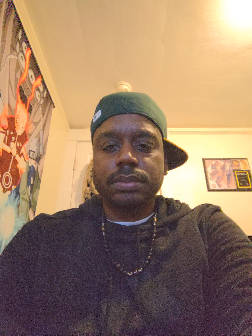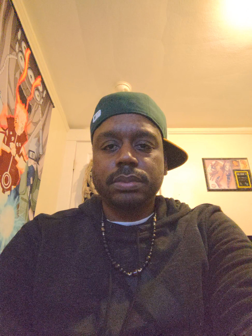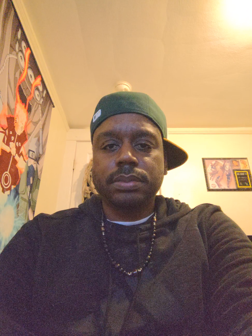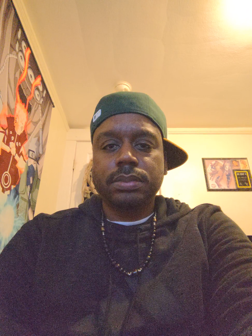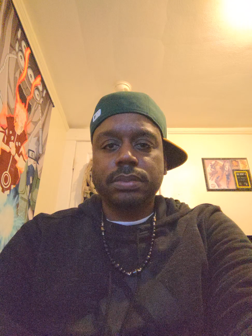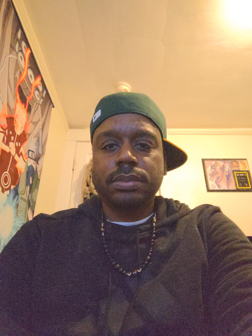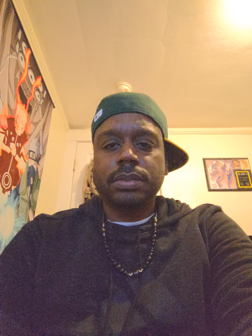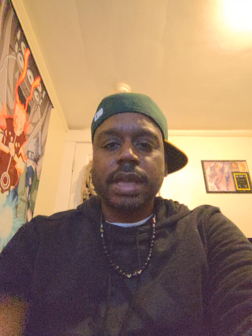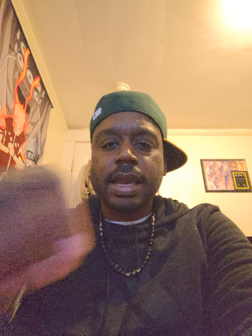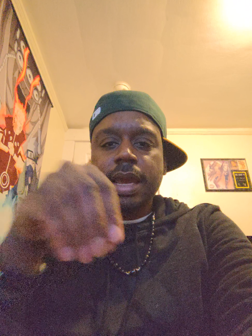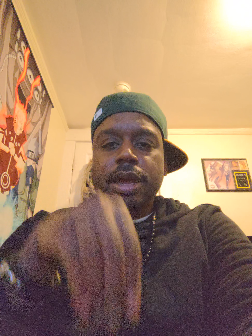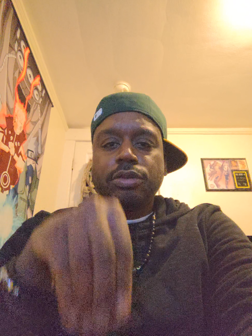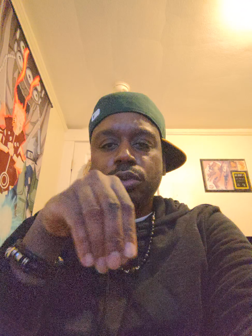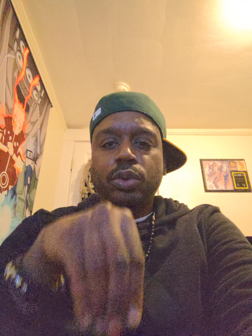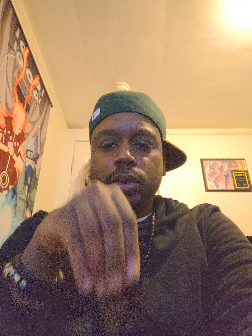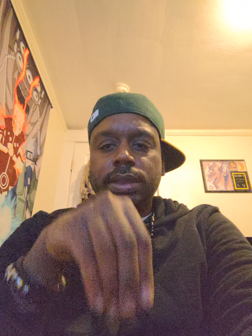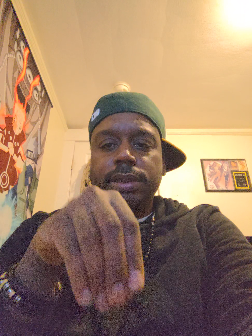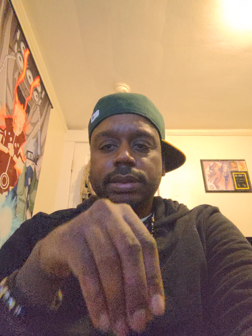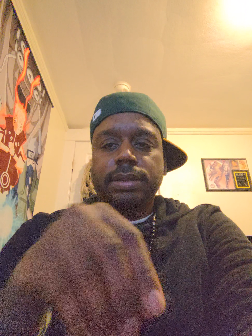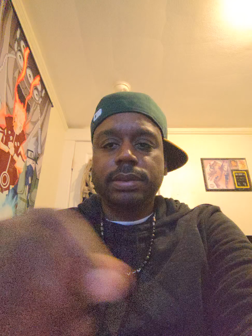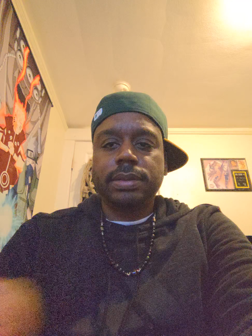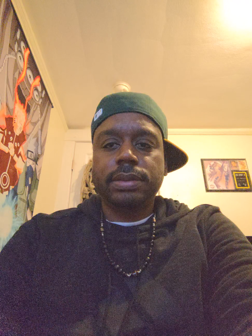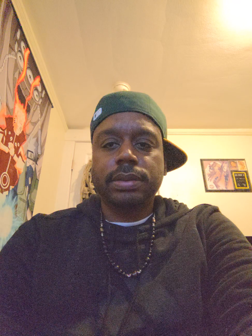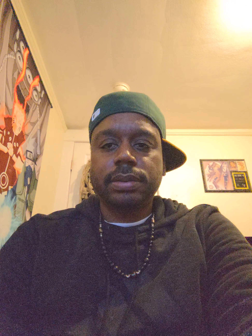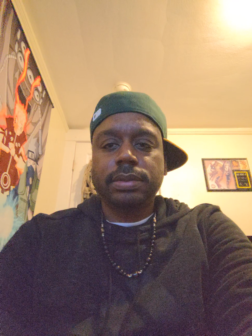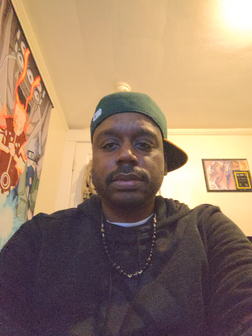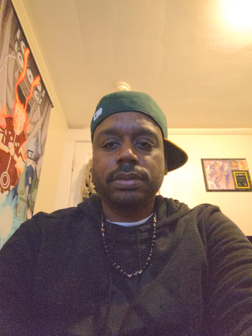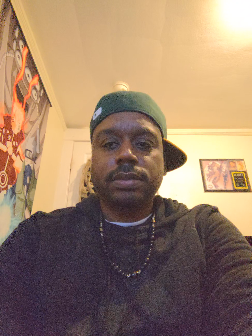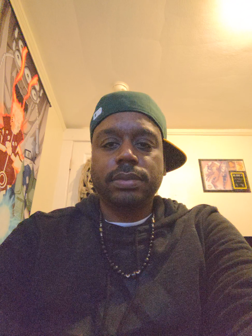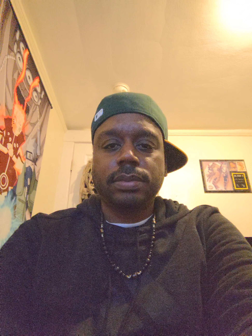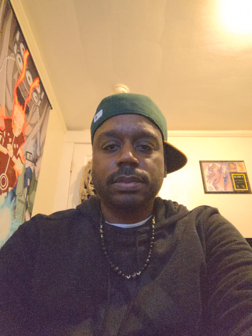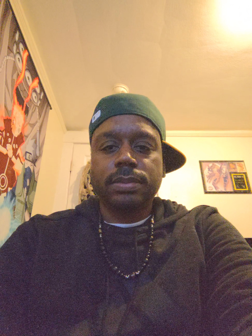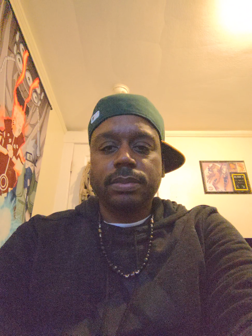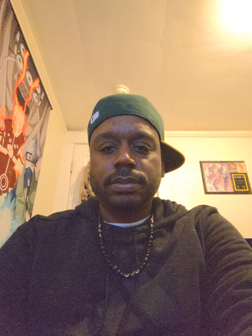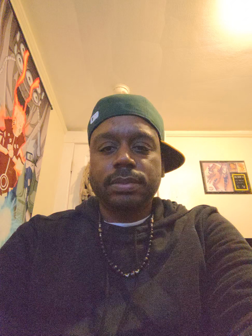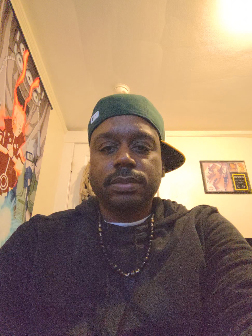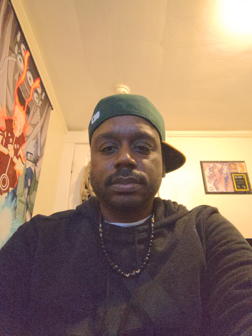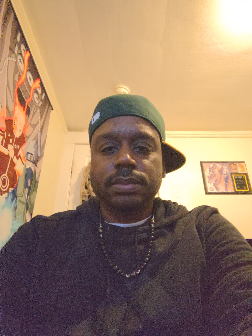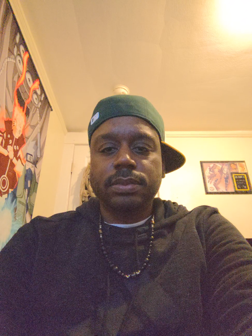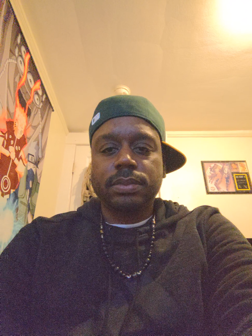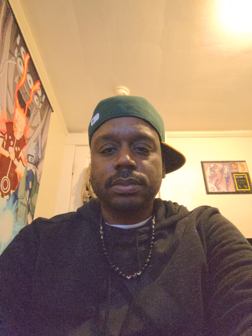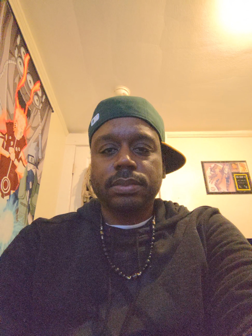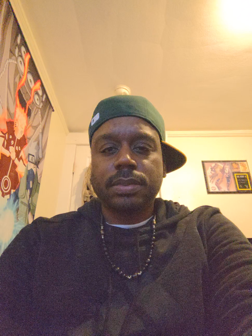into